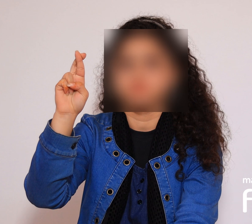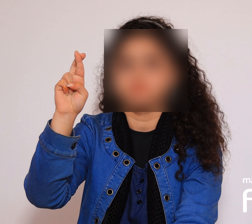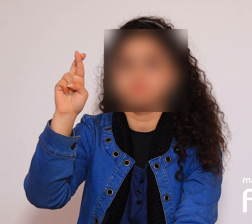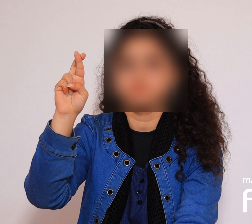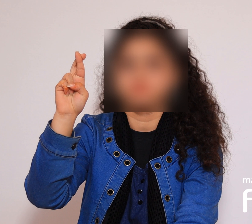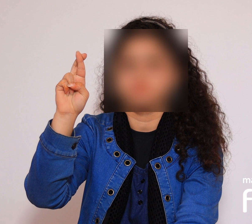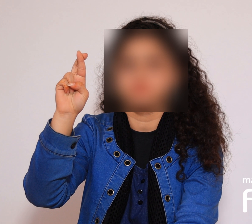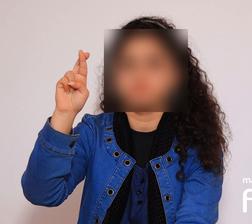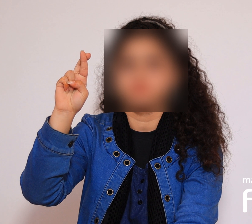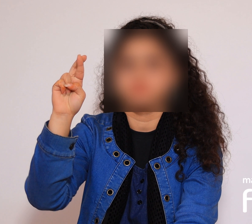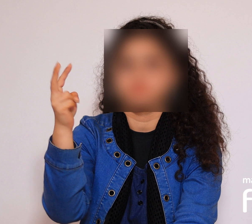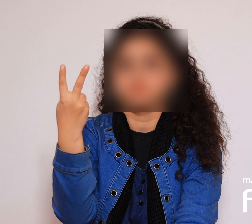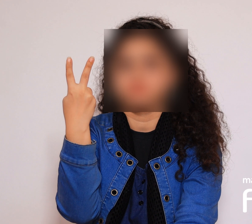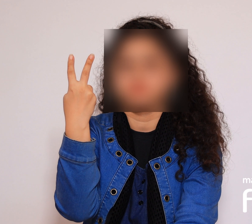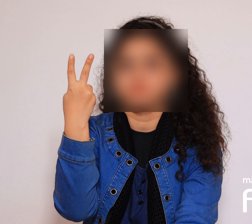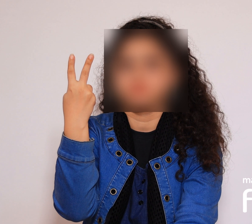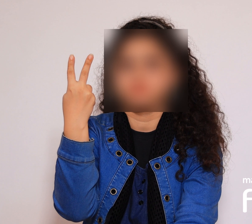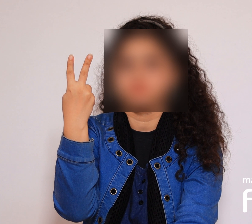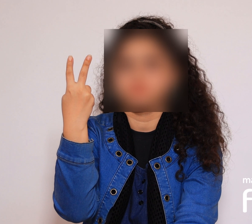ڑ